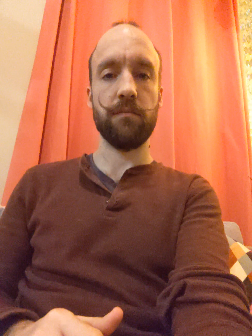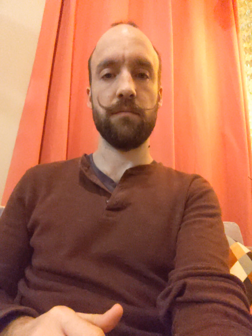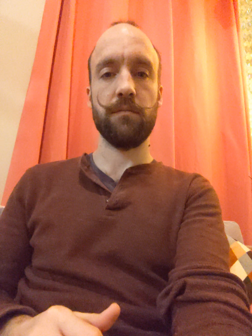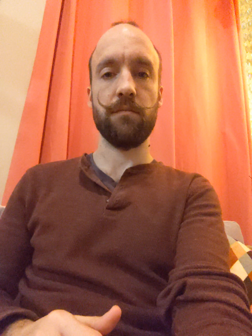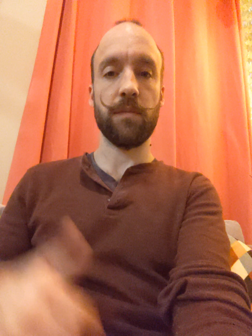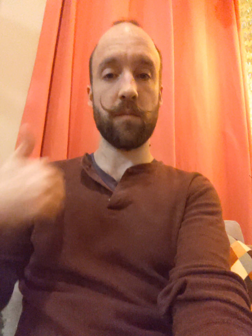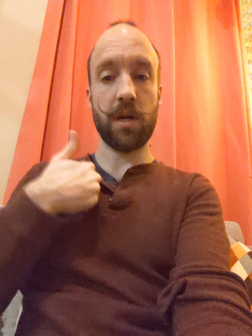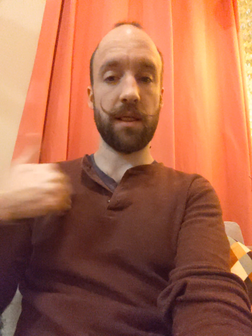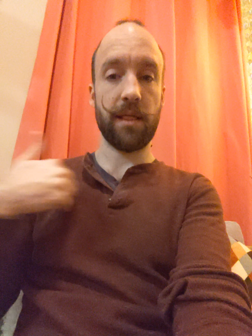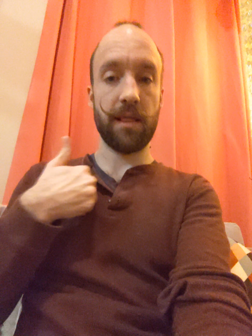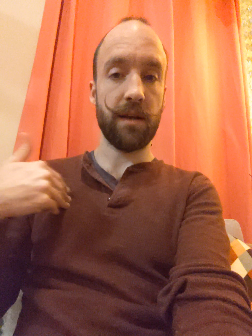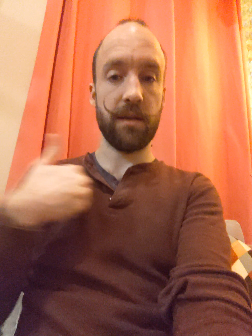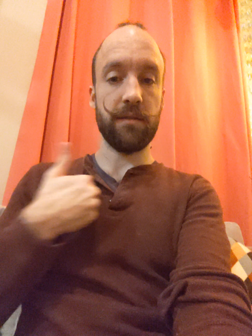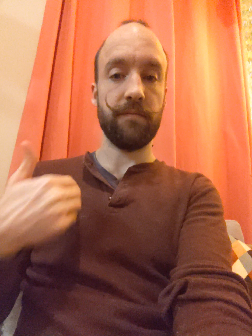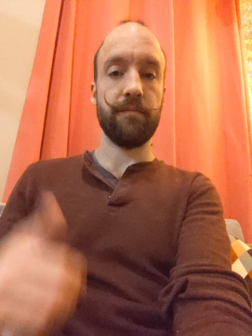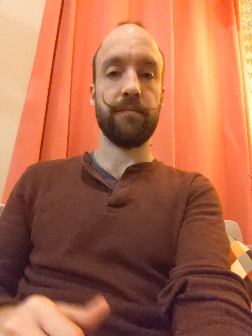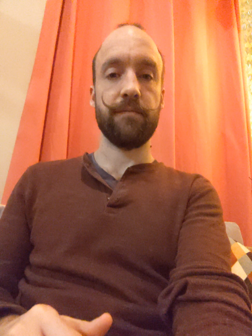animal